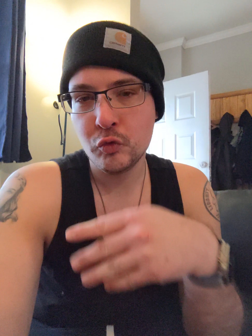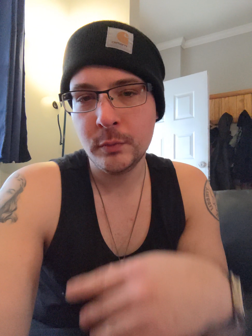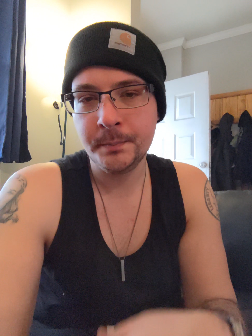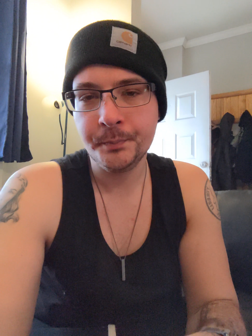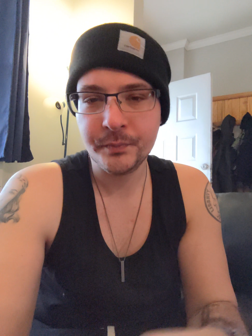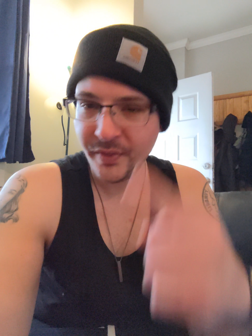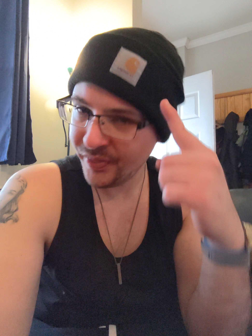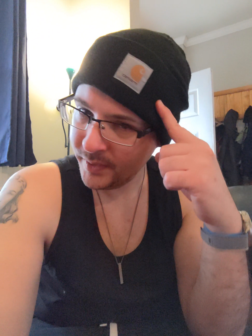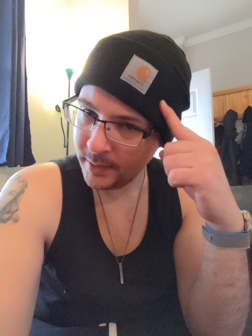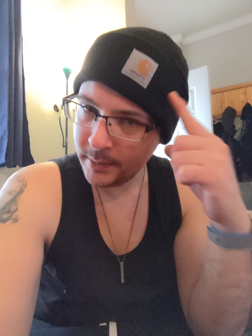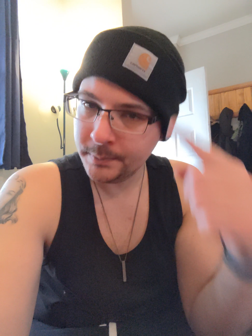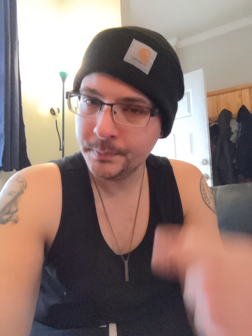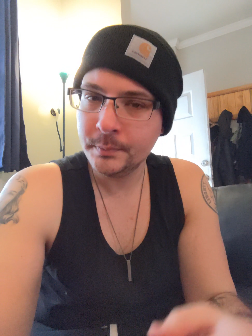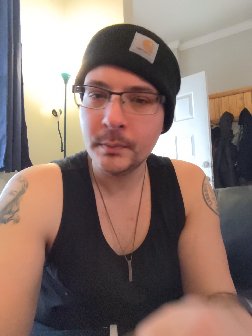think